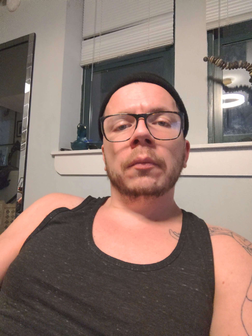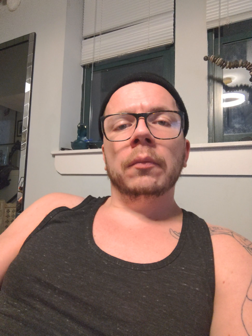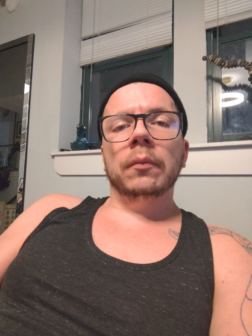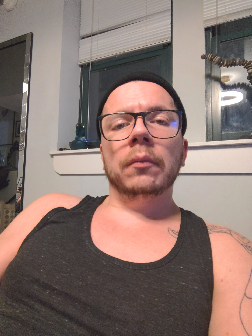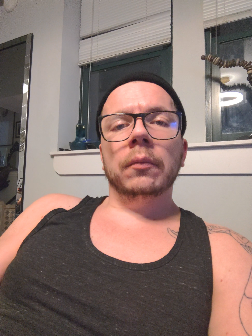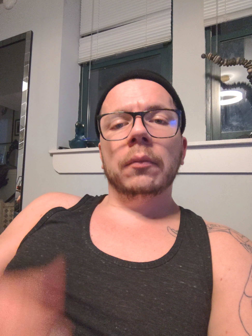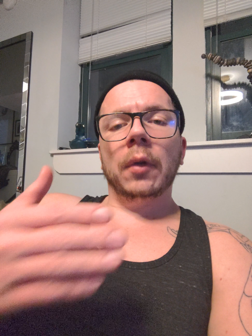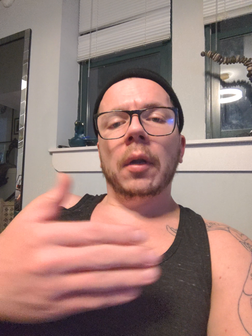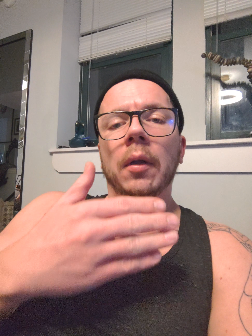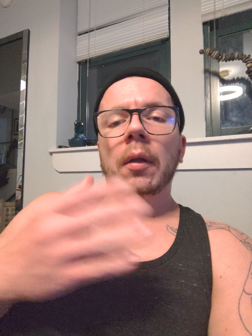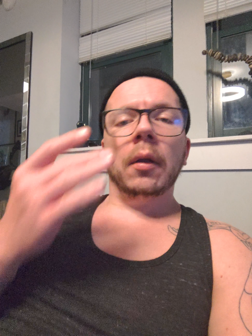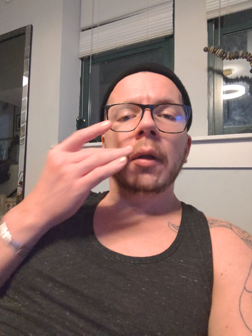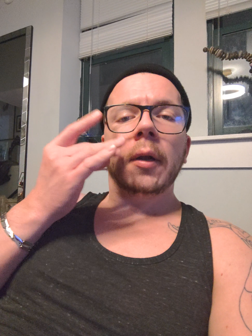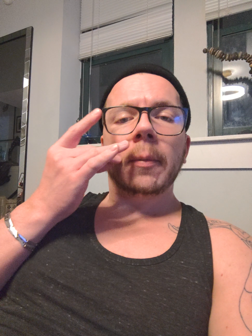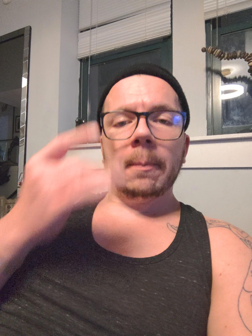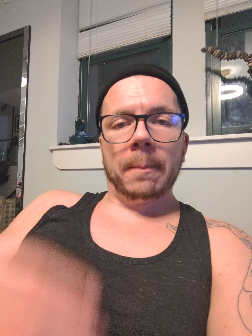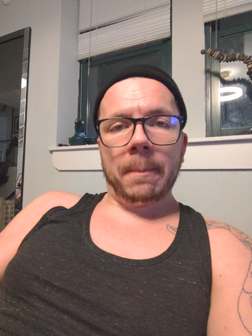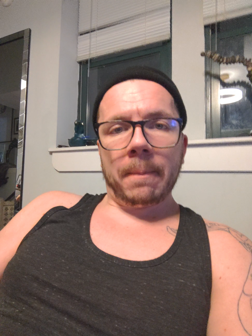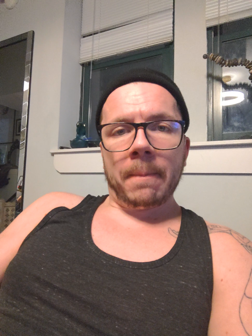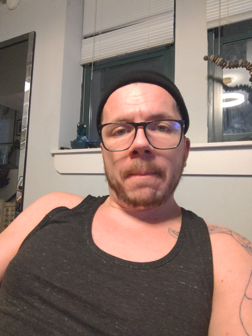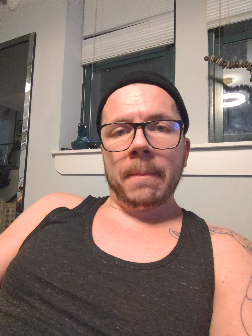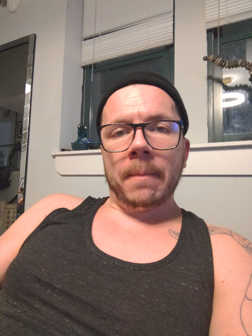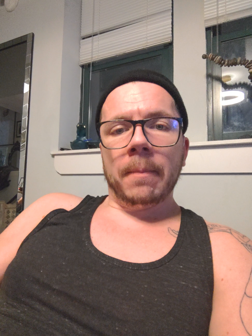kitty